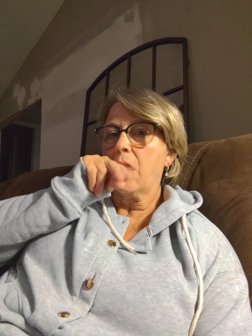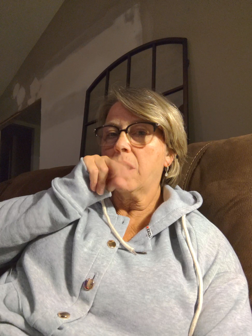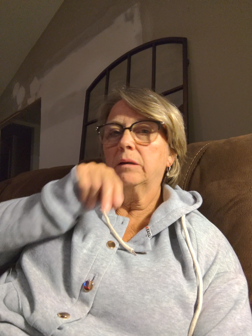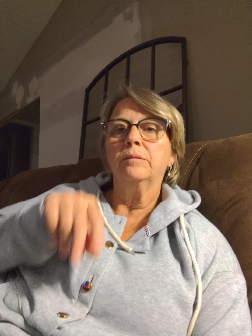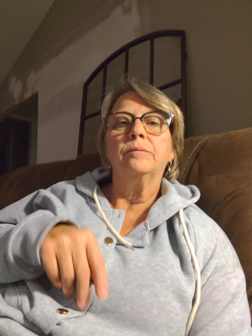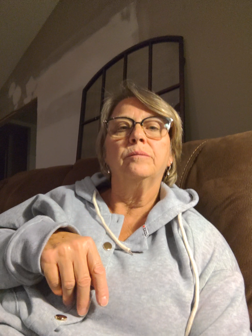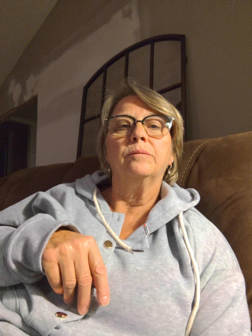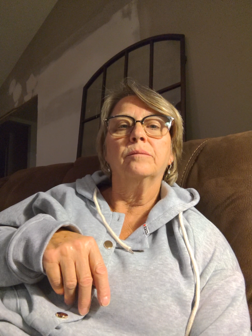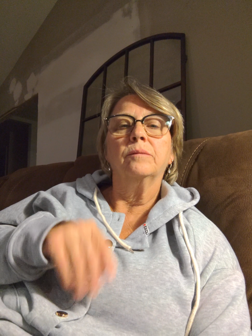duck